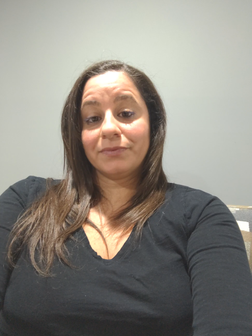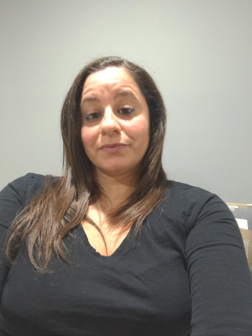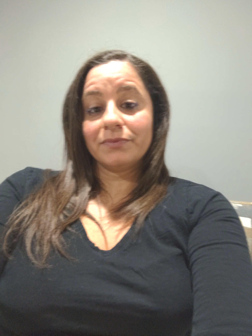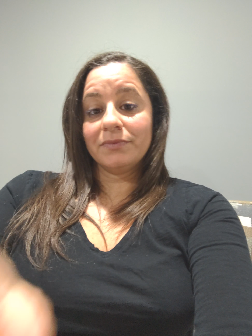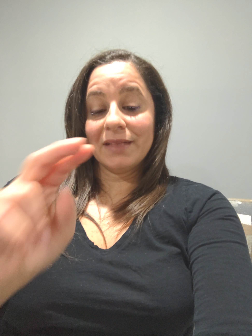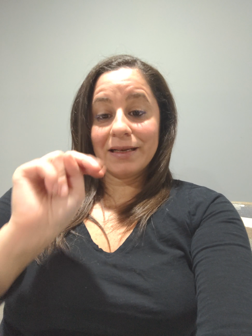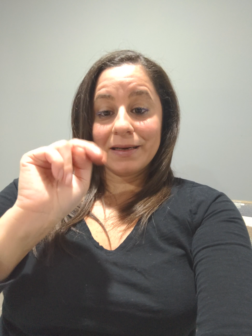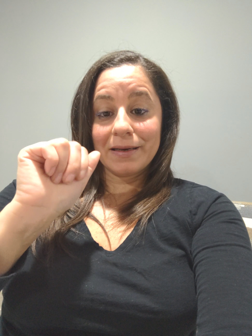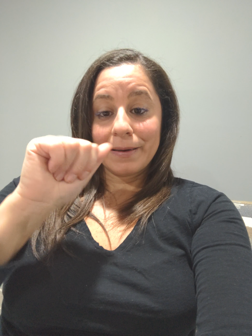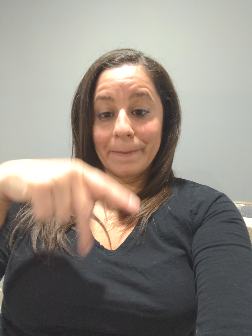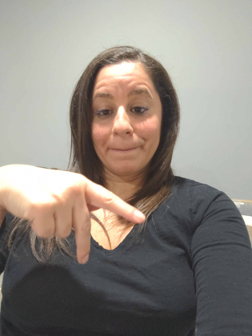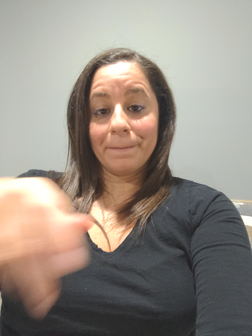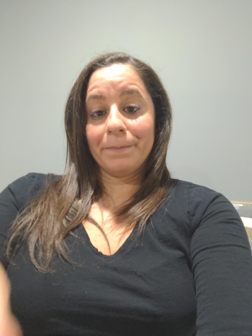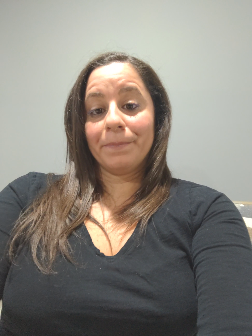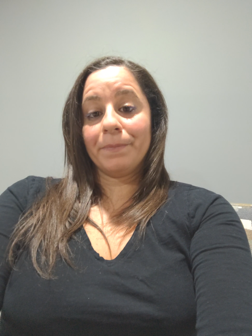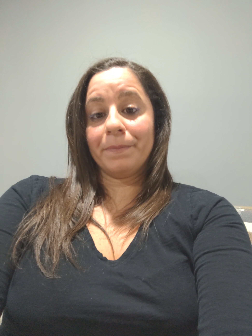nap